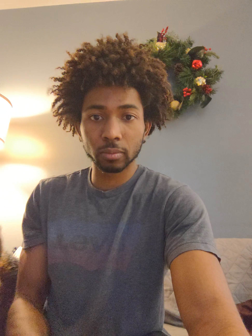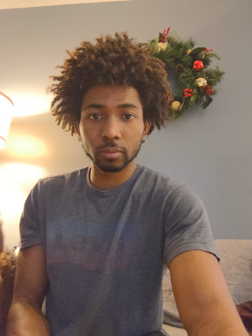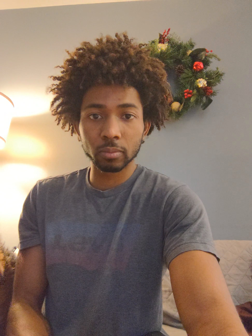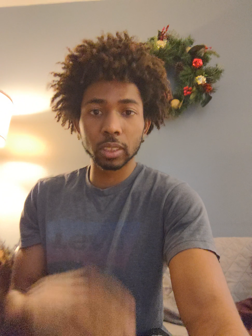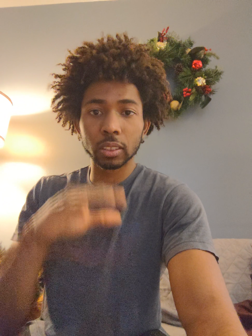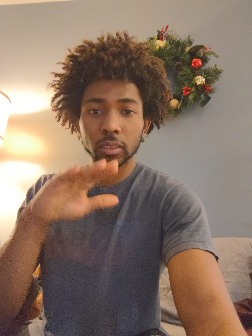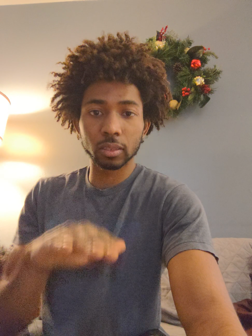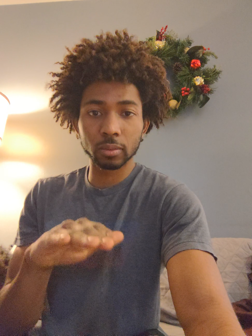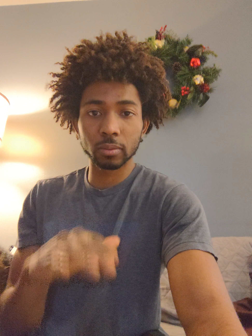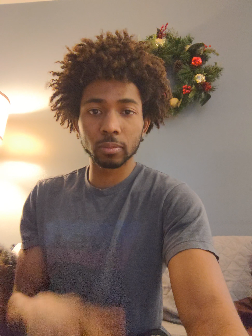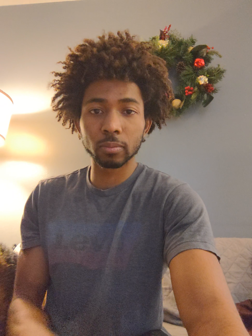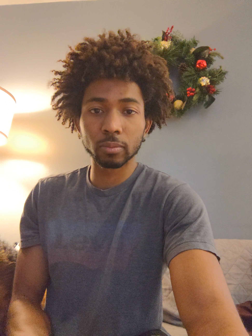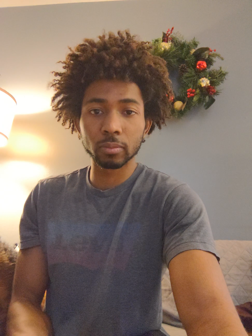on